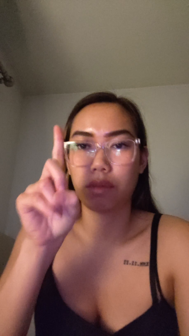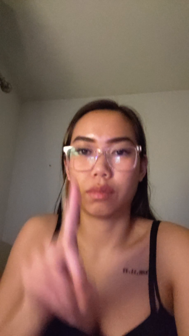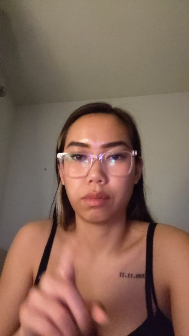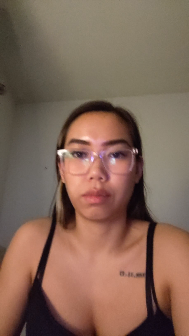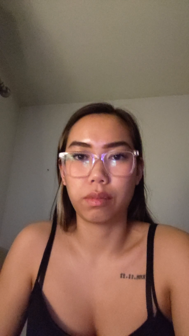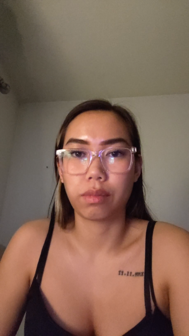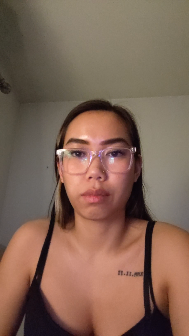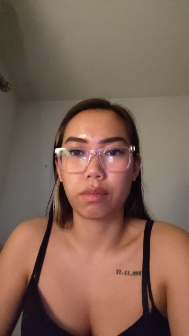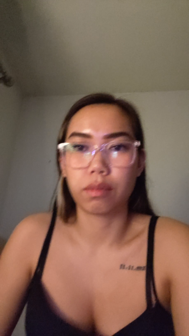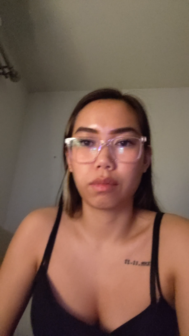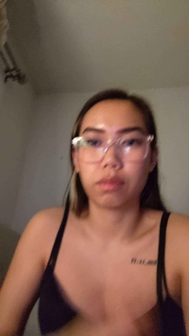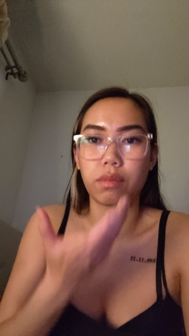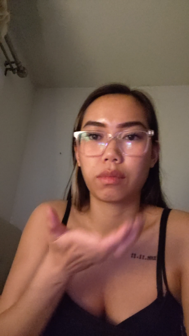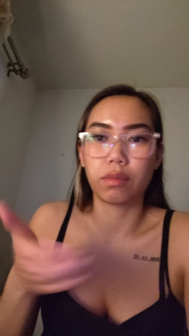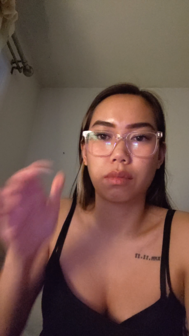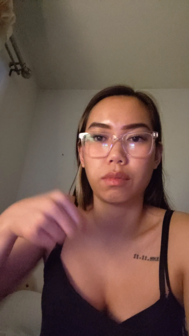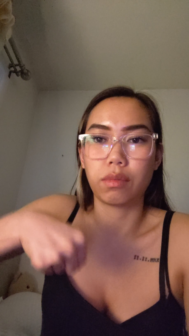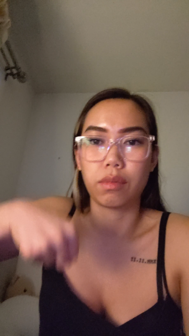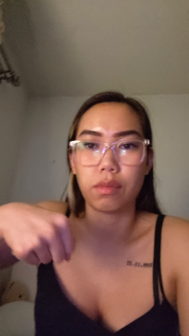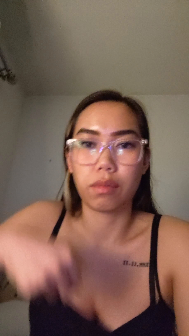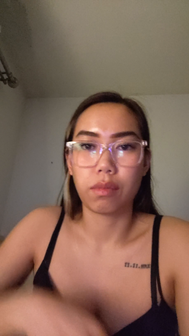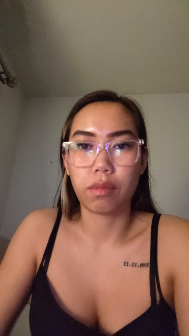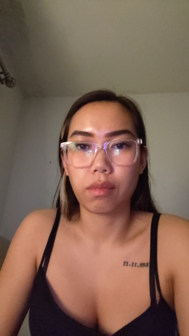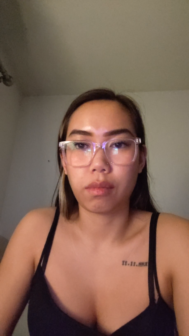basket